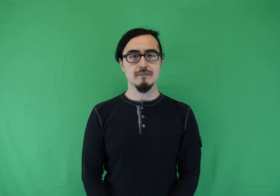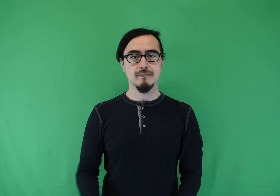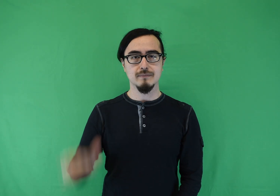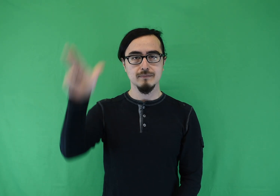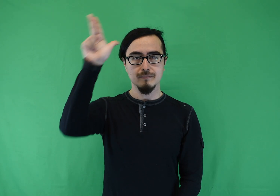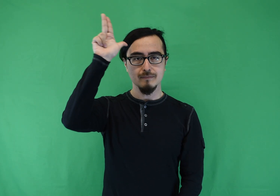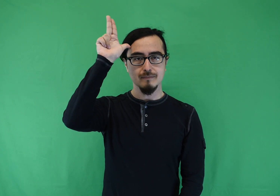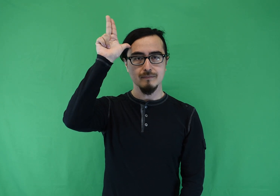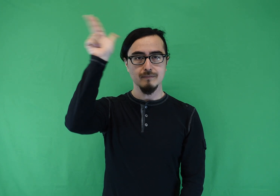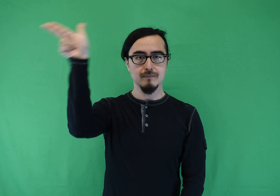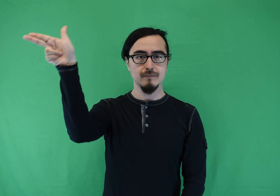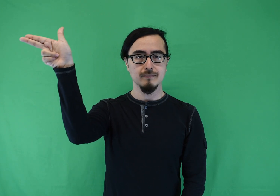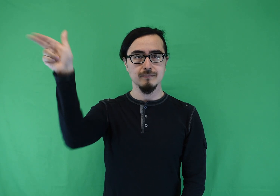hola